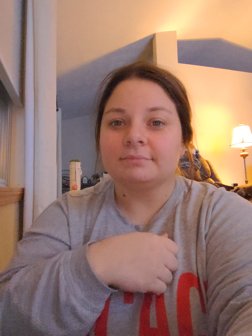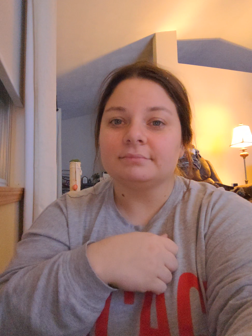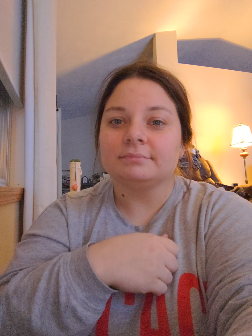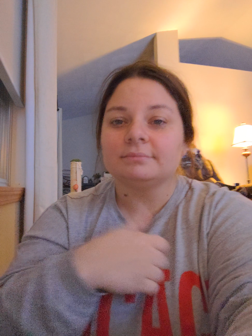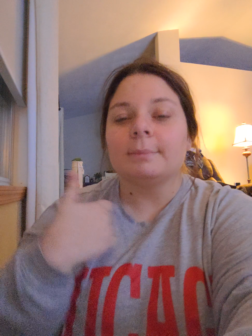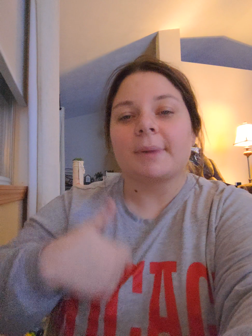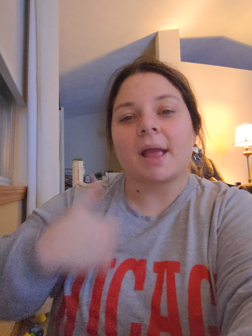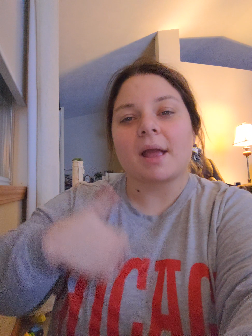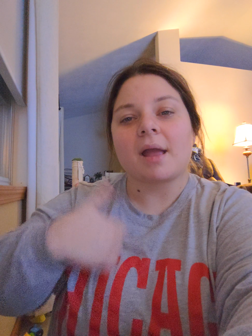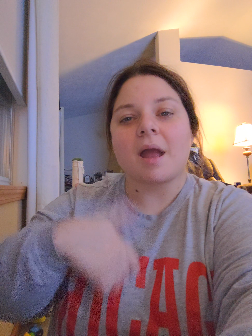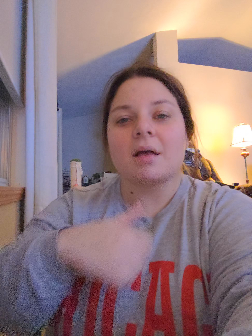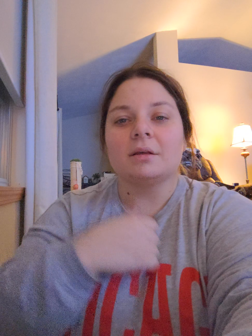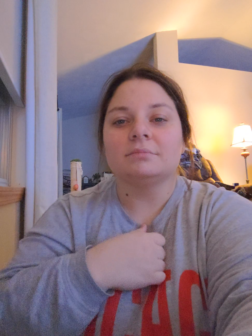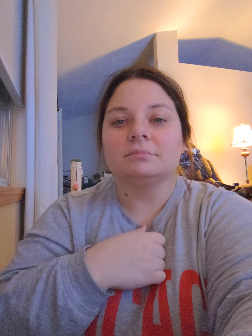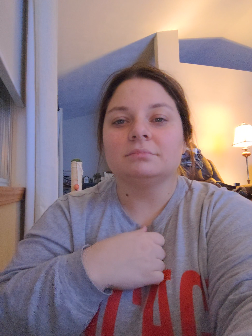bath